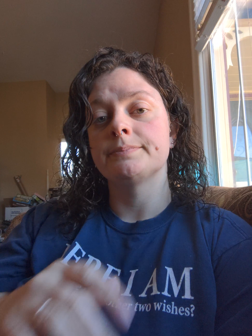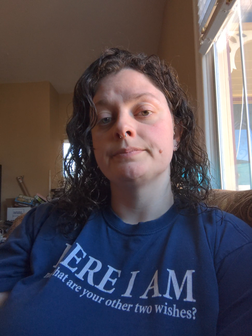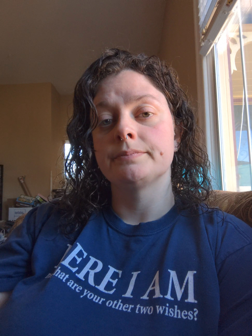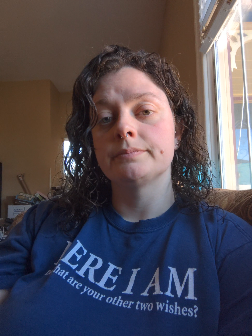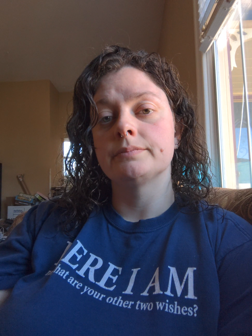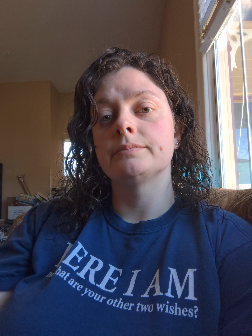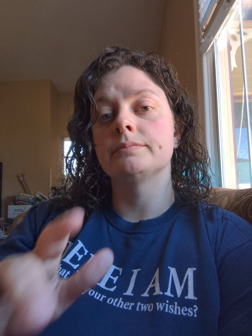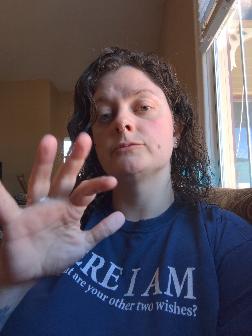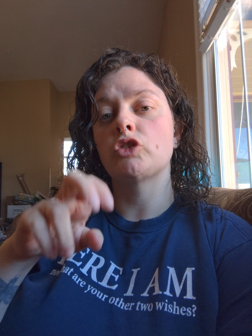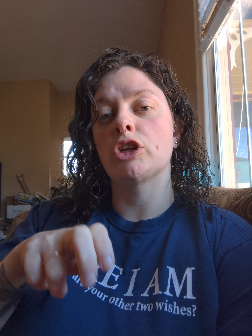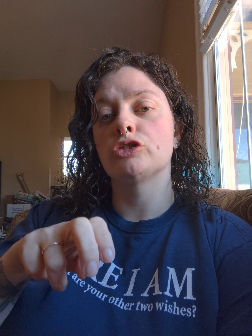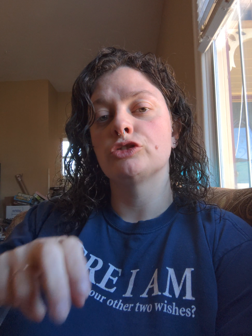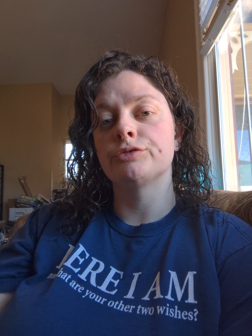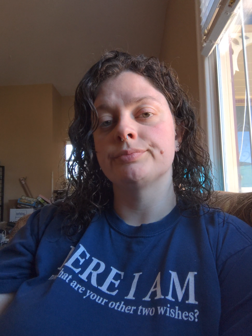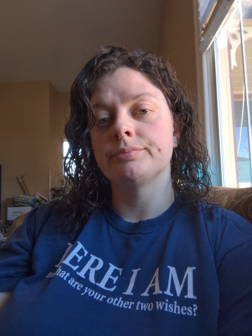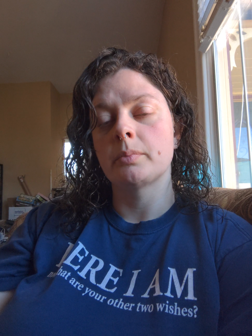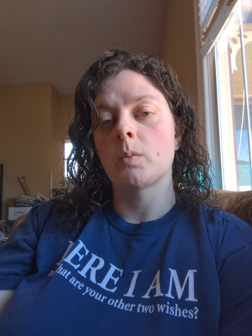chair